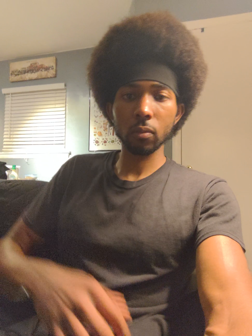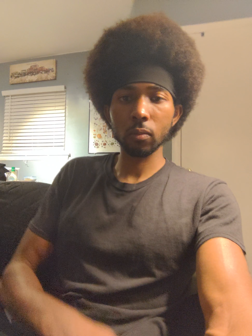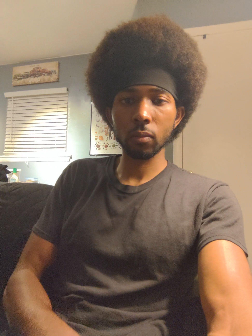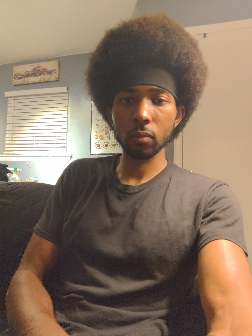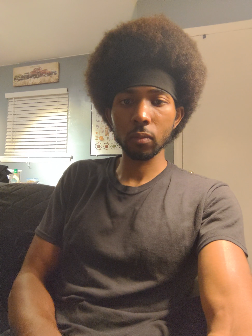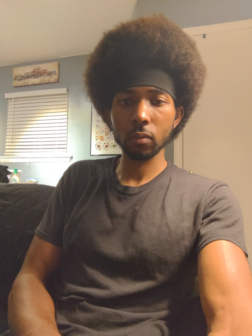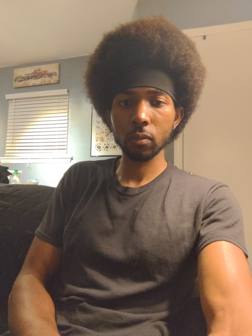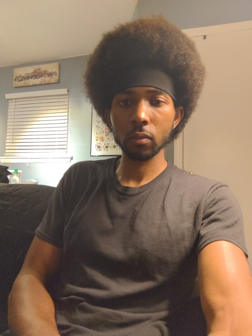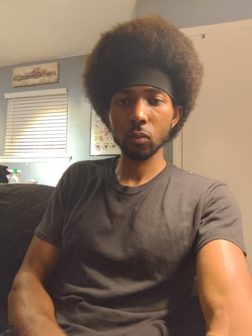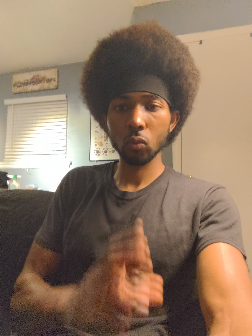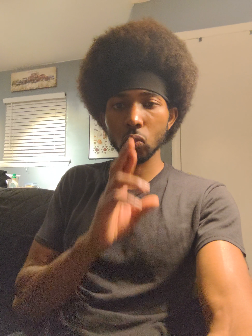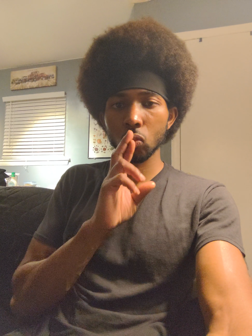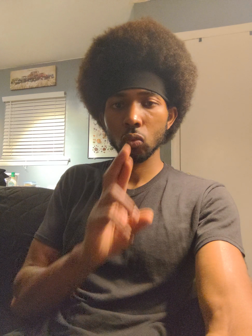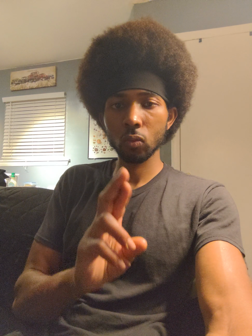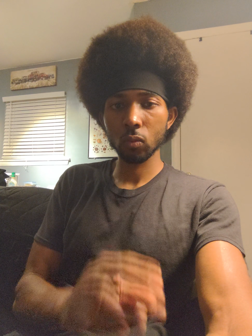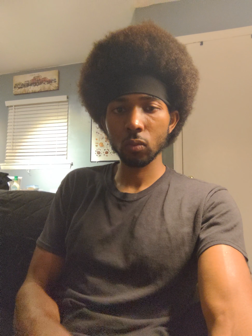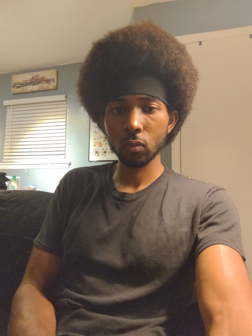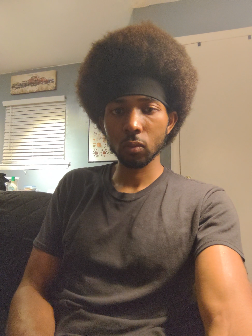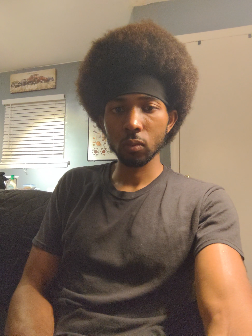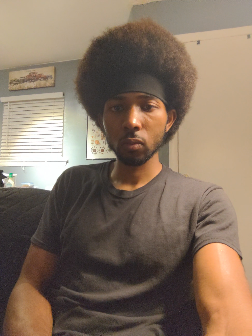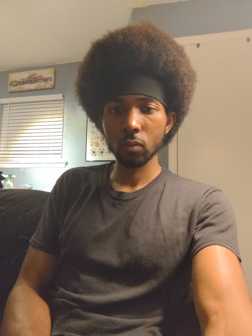are